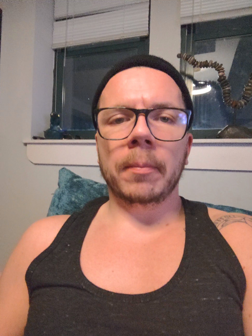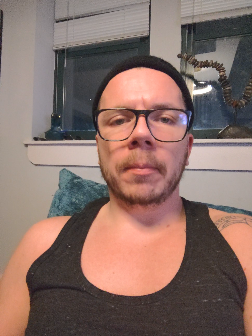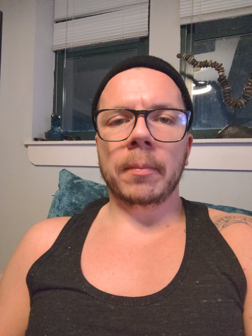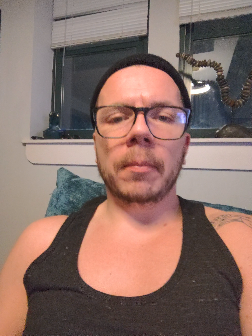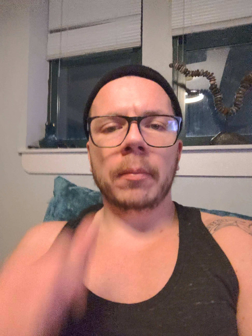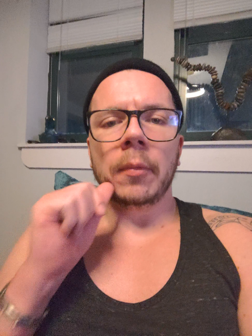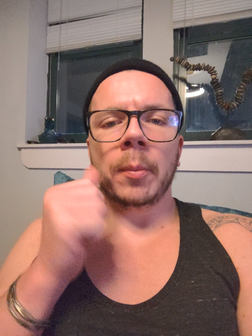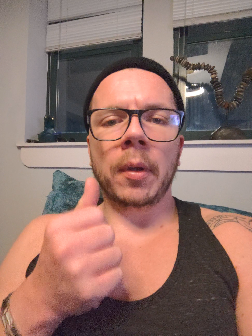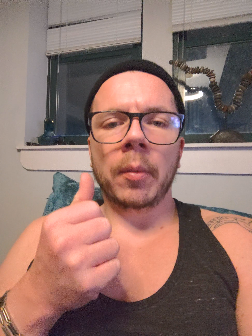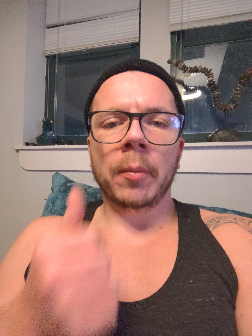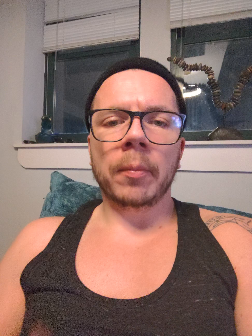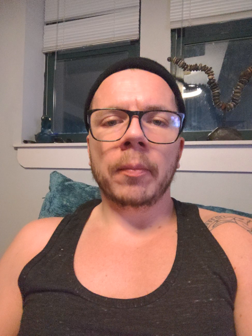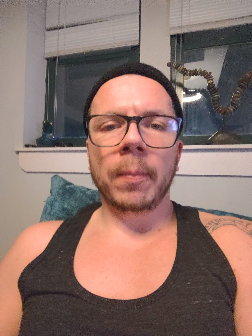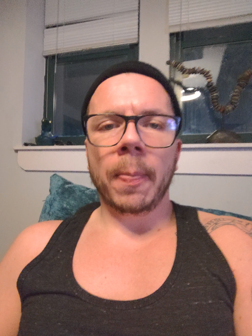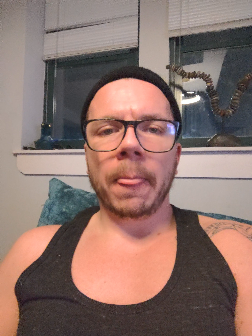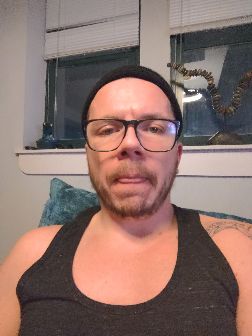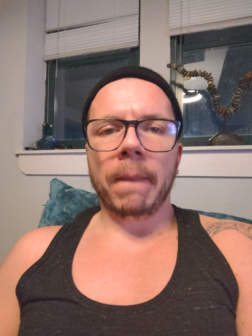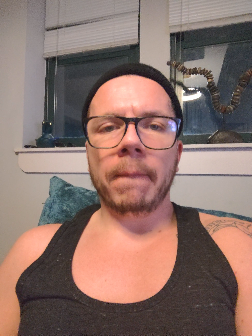tomorrow